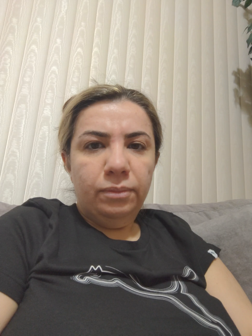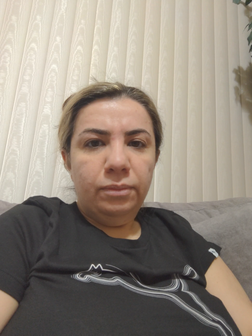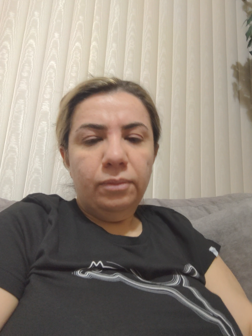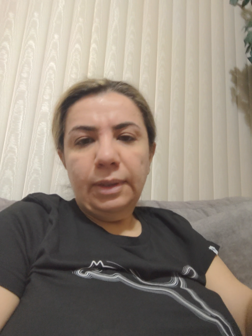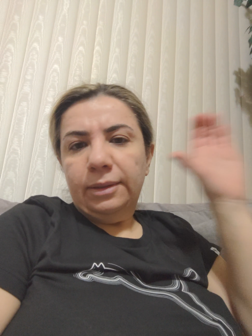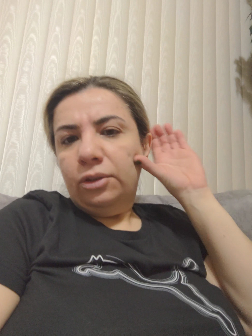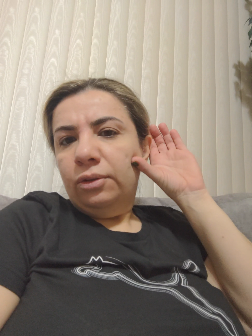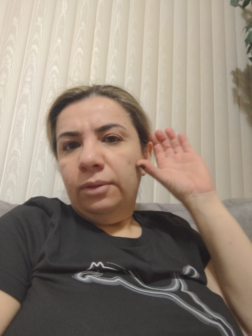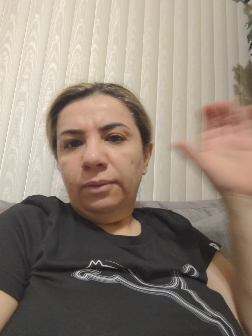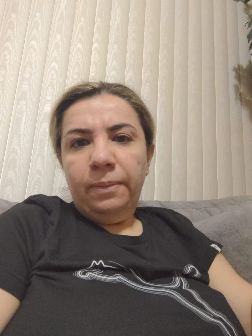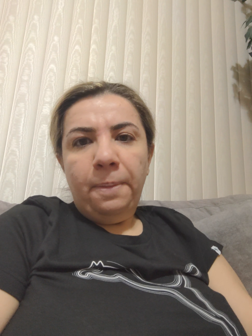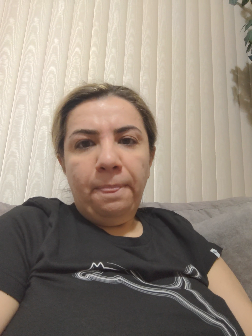listen